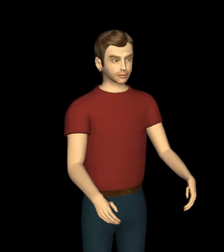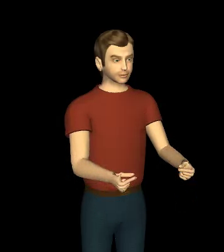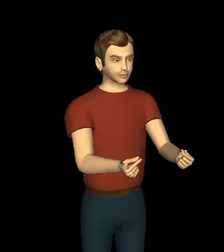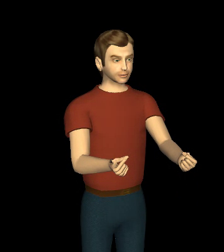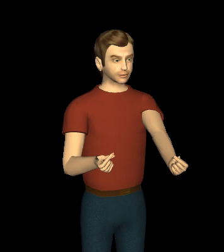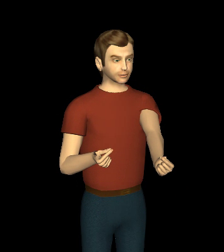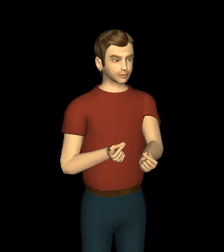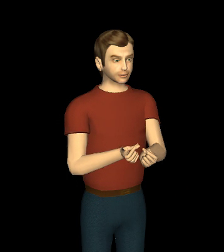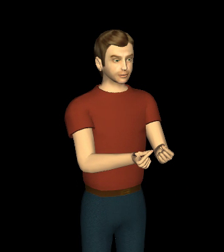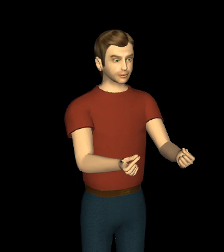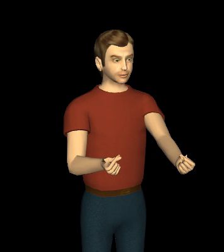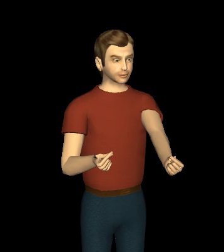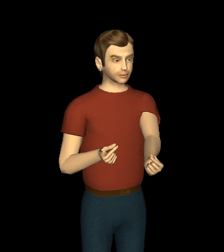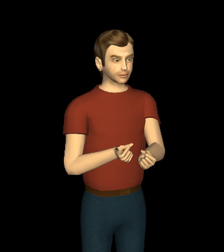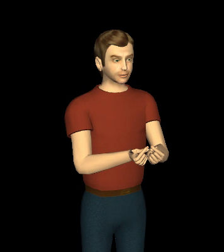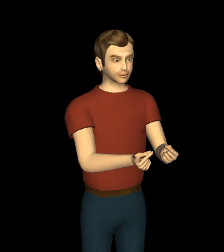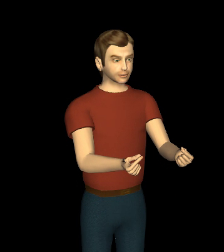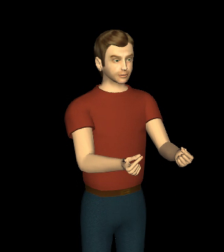اقتصاد